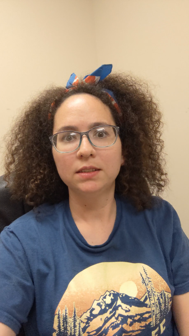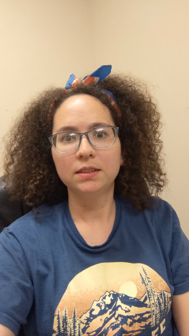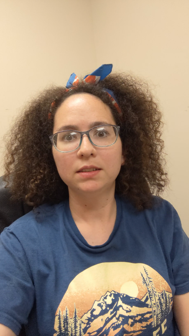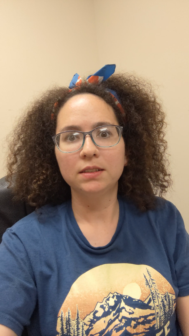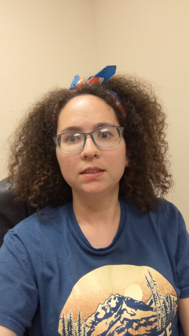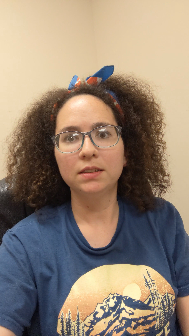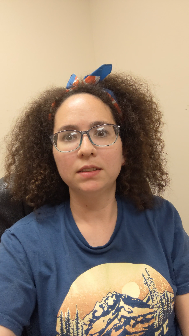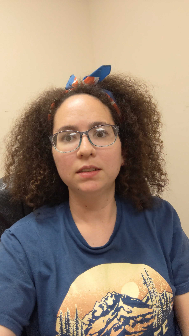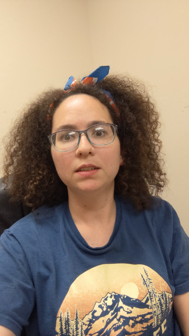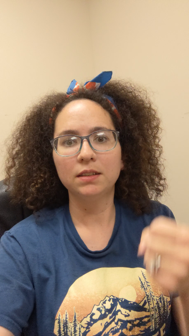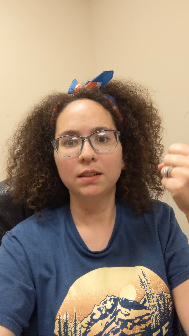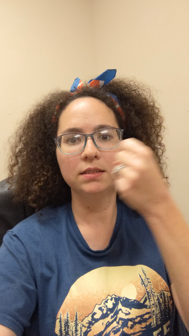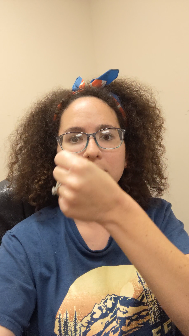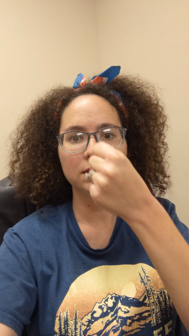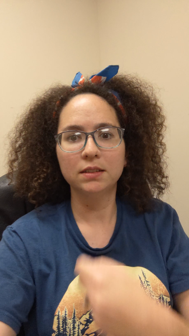hit